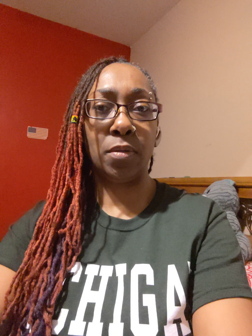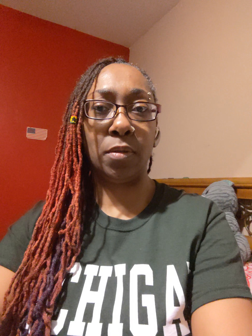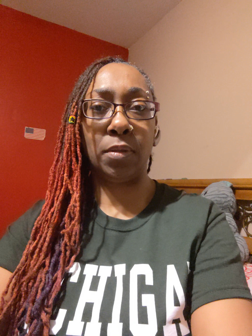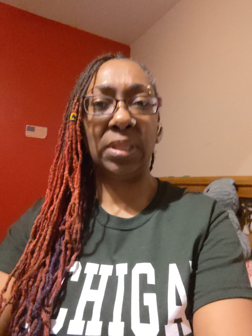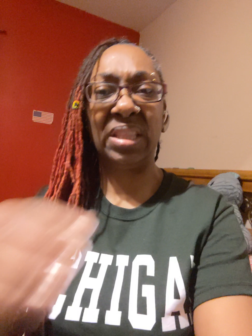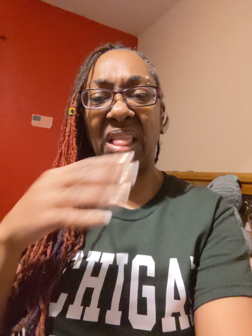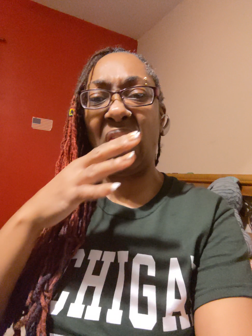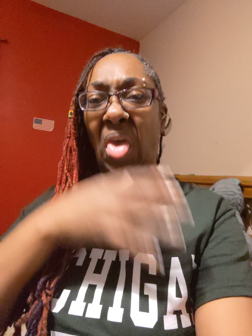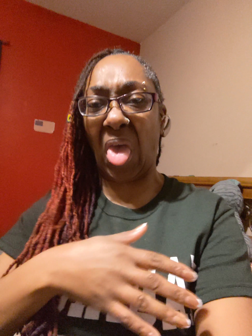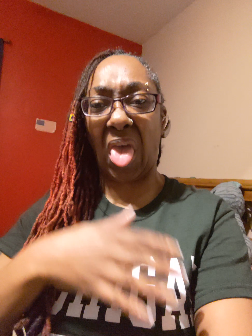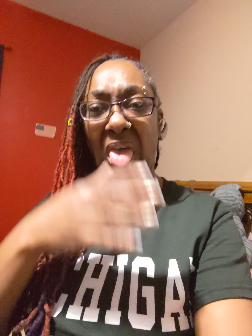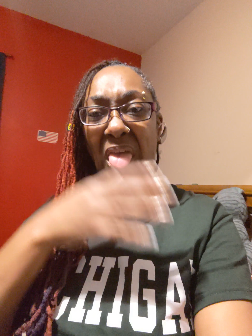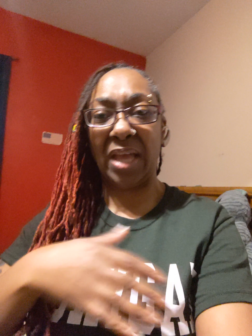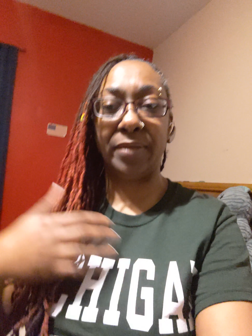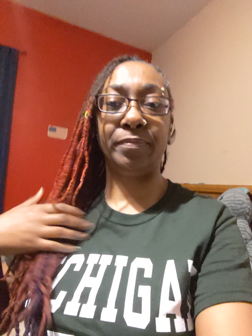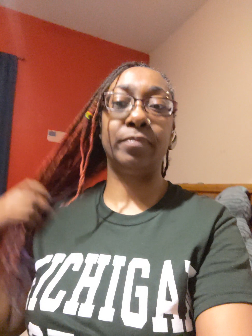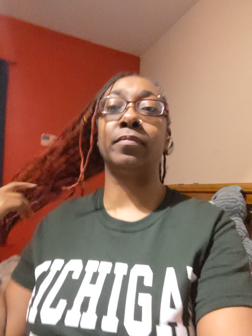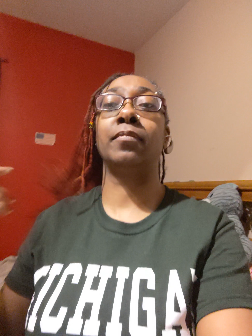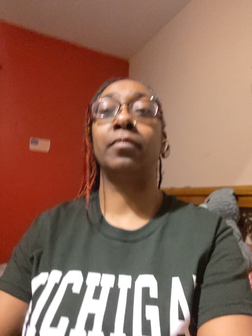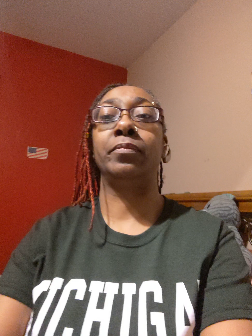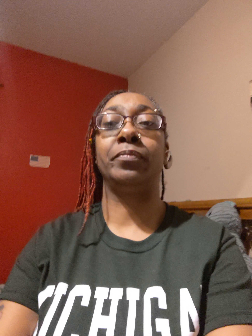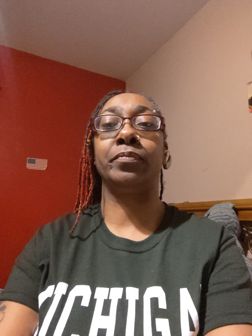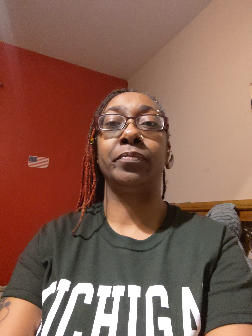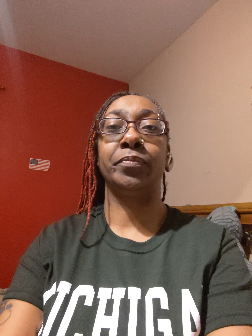yucky